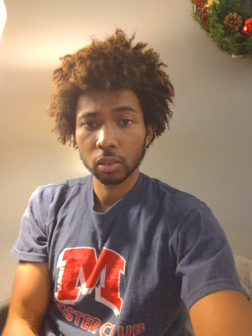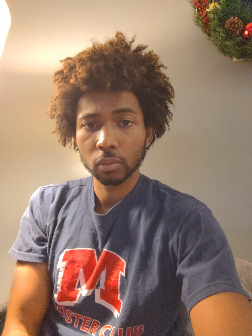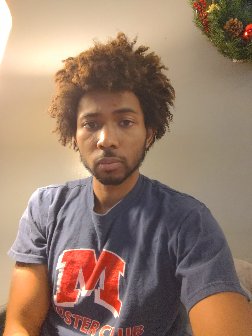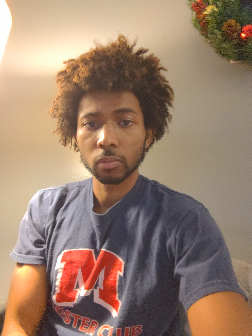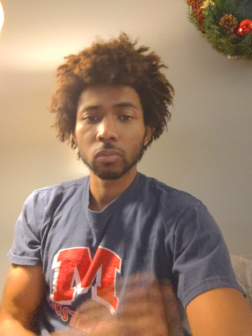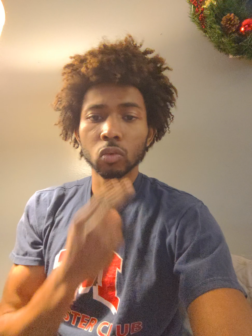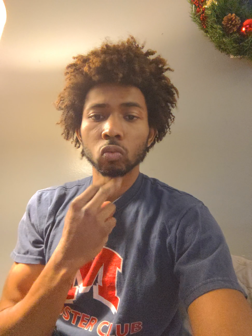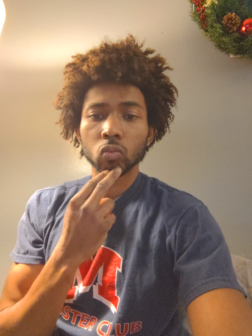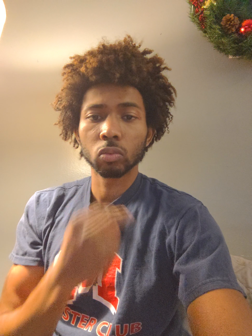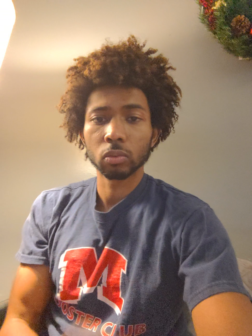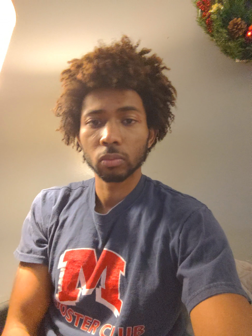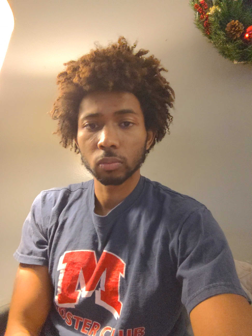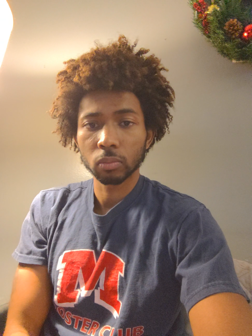cute